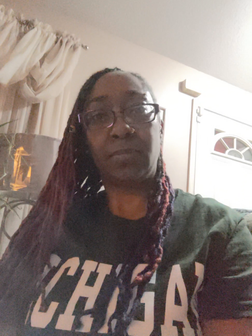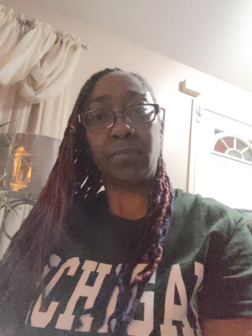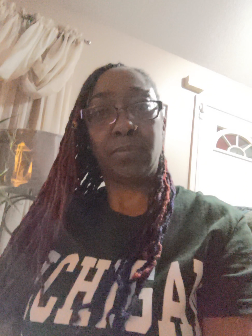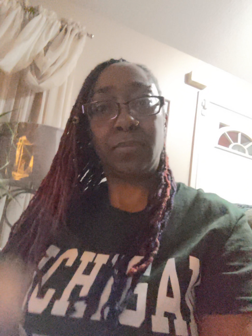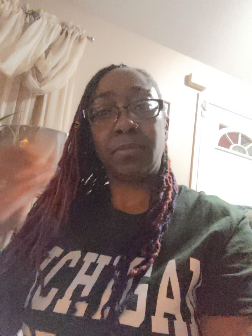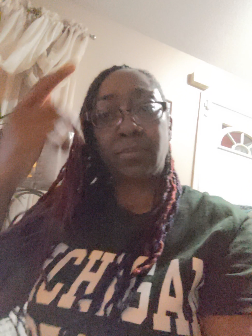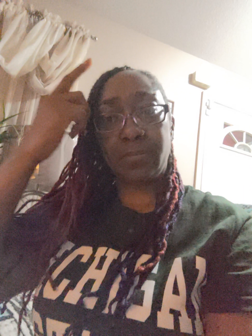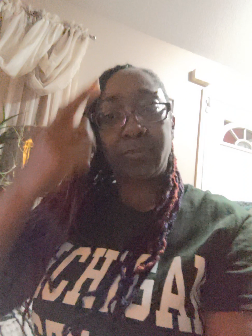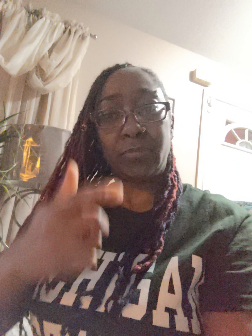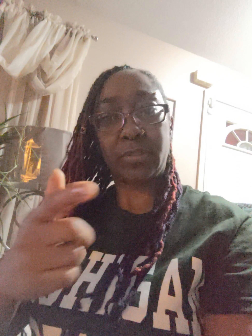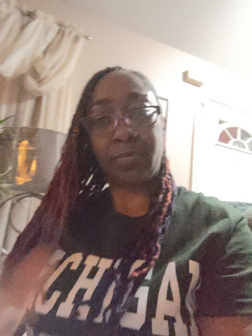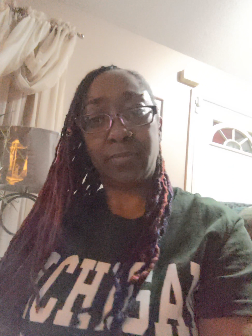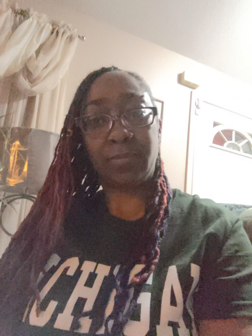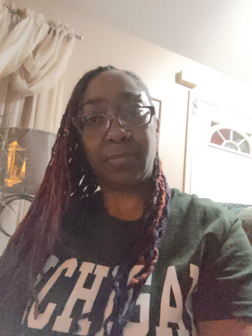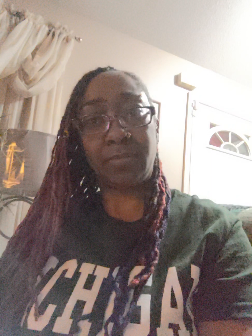brother